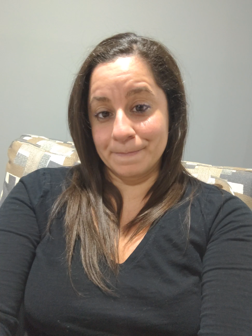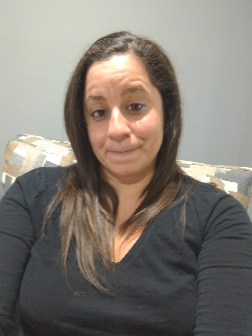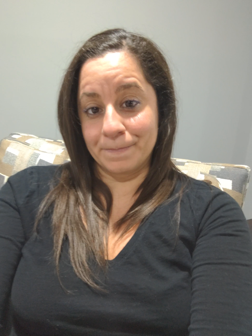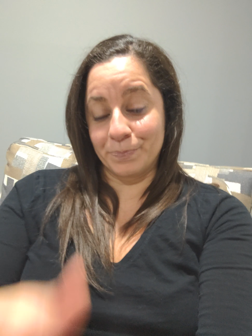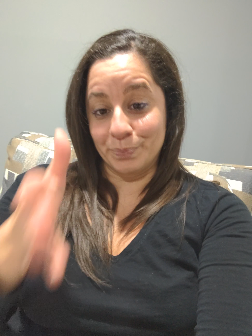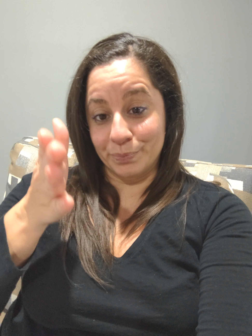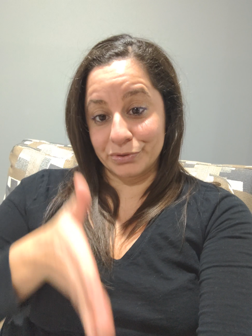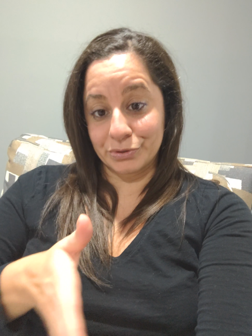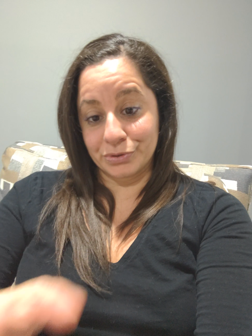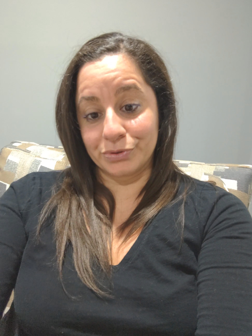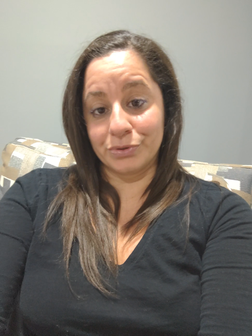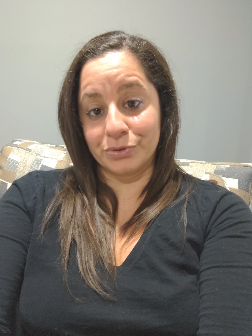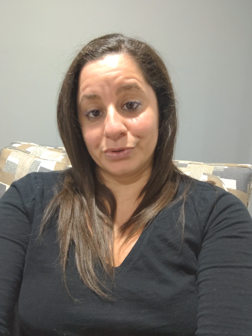person